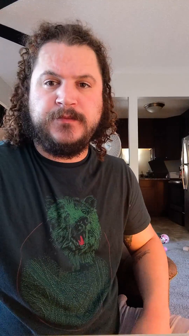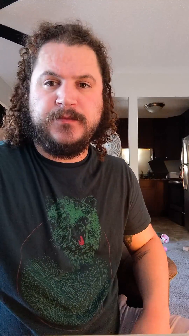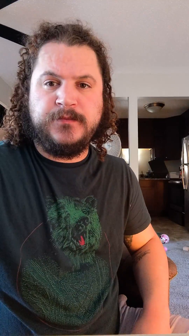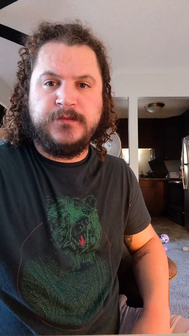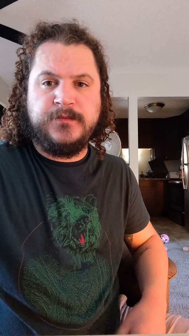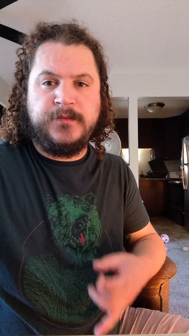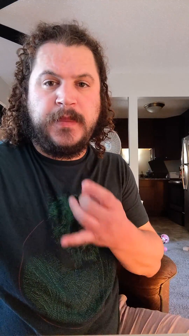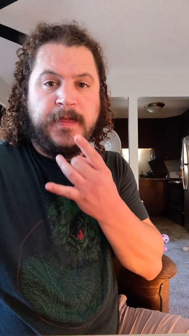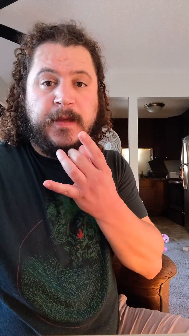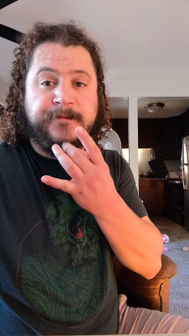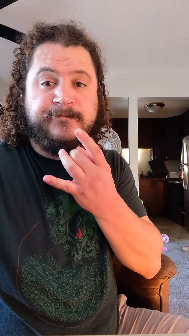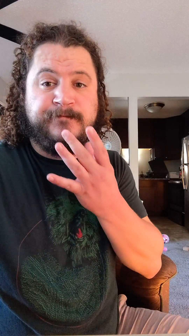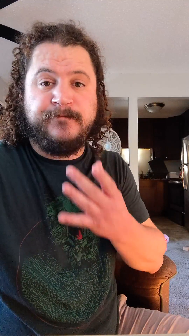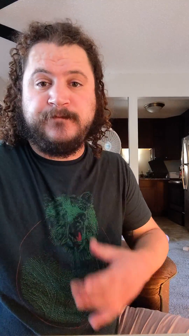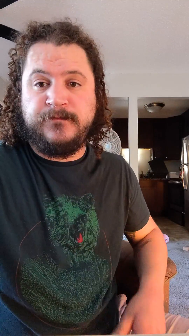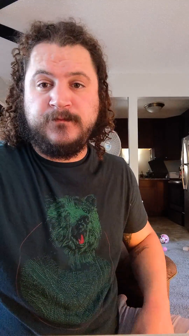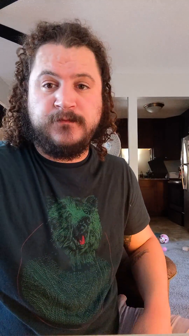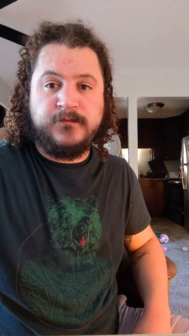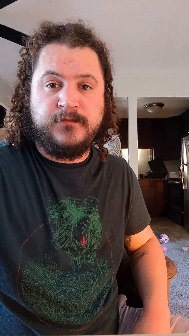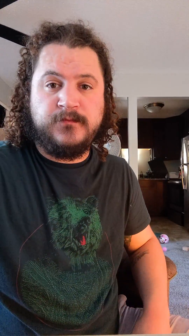light bulb